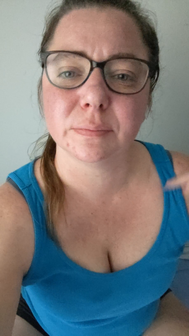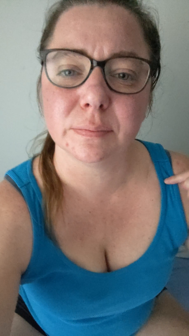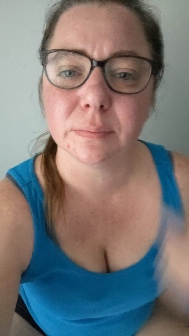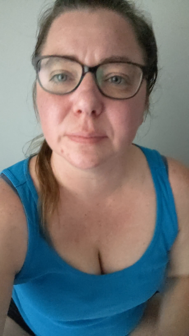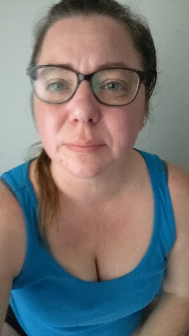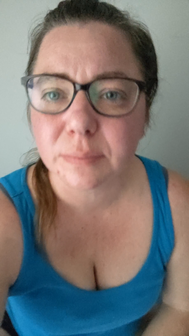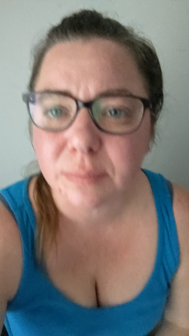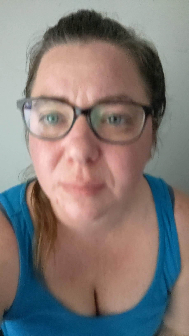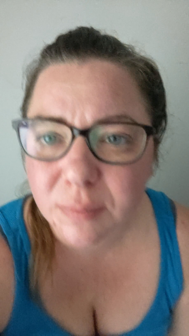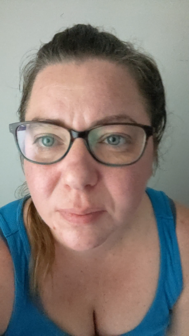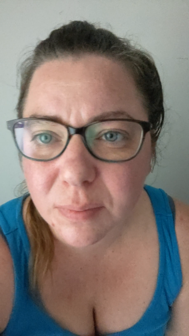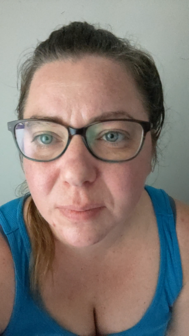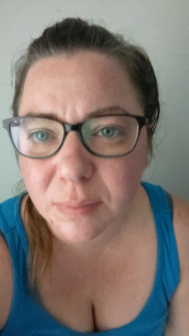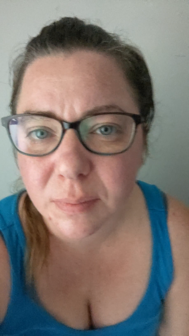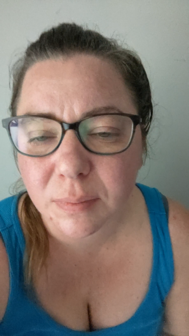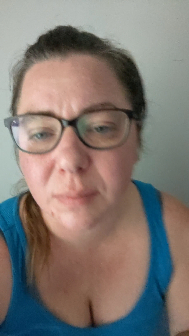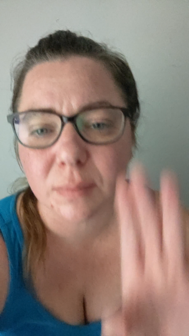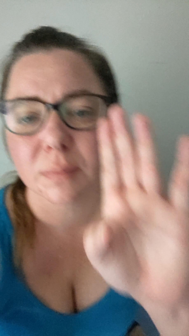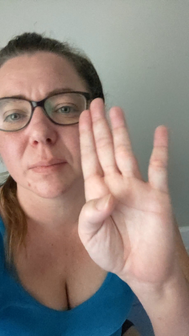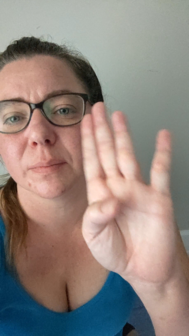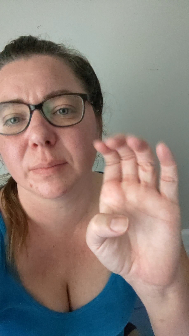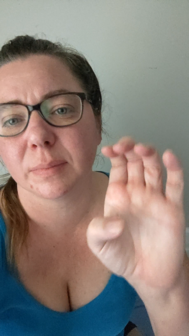be